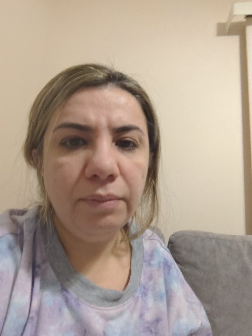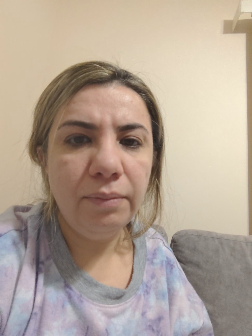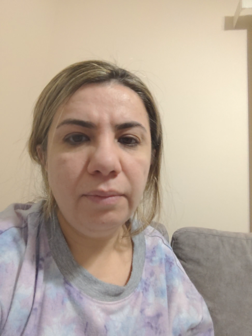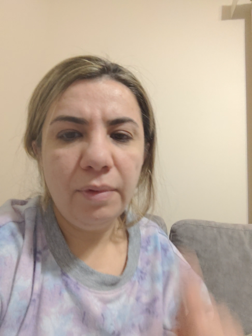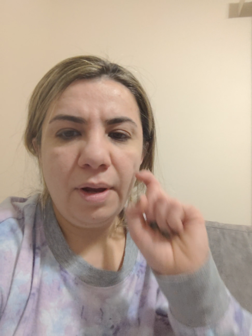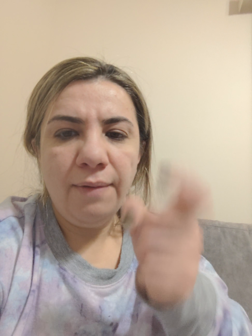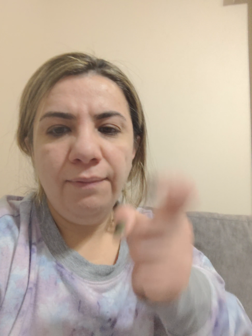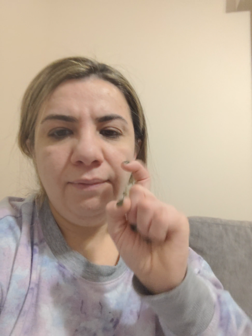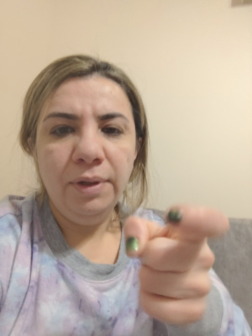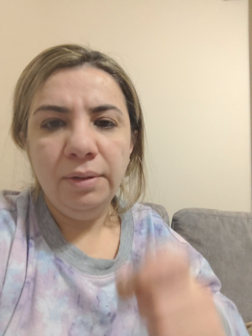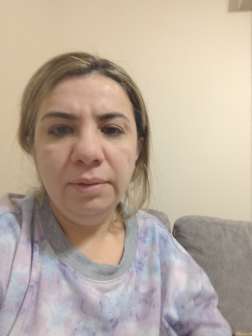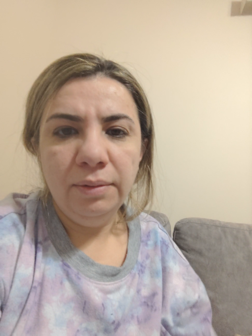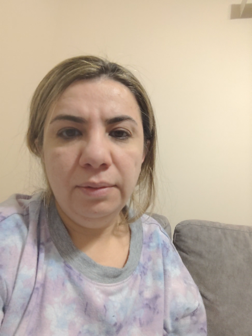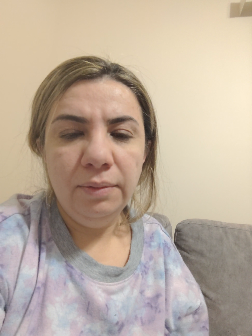gift